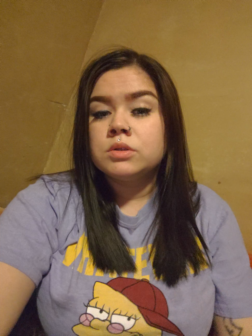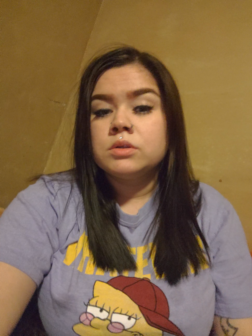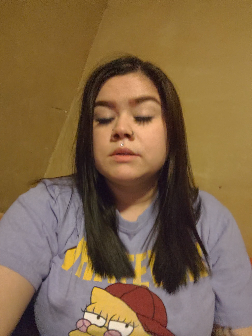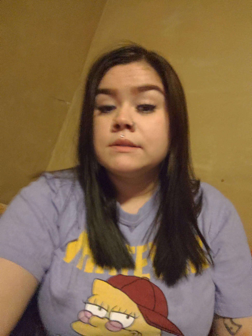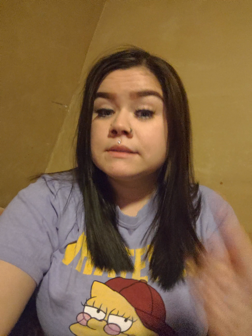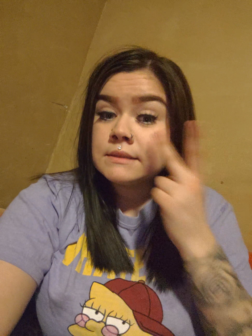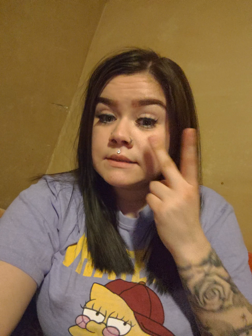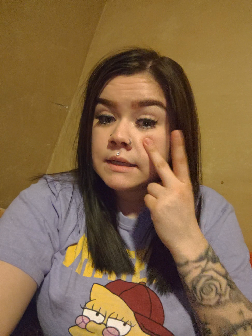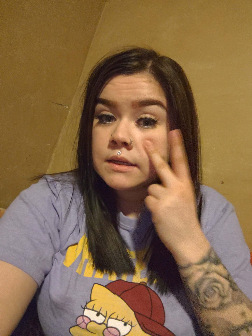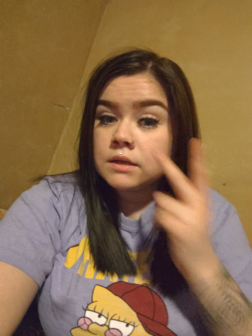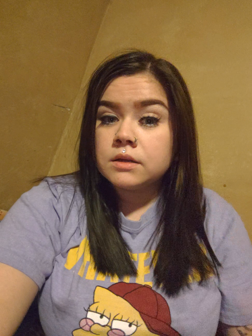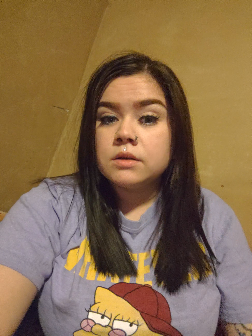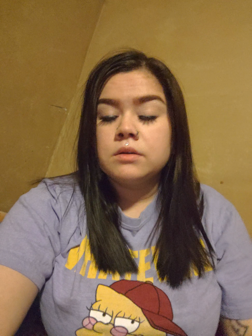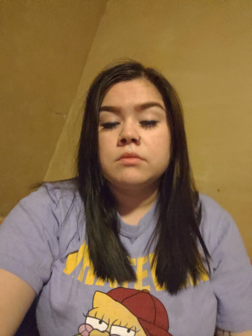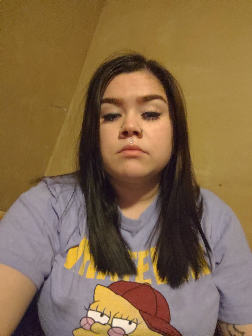see